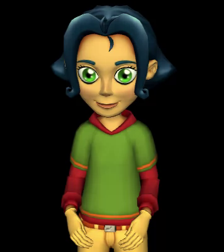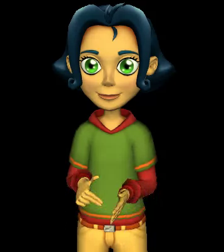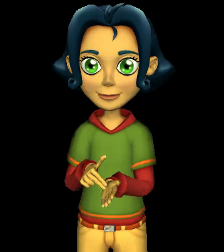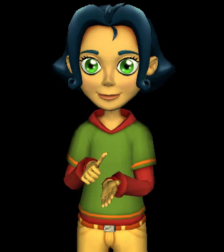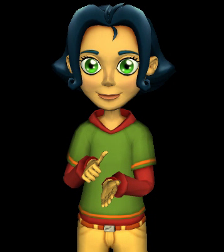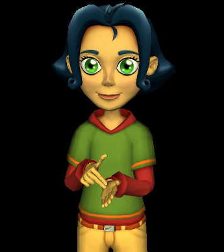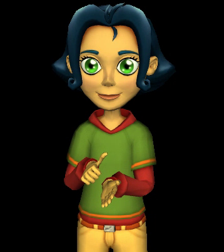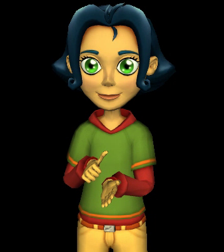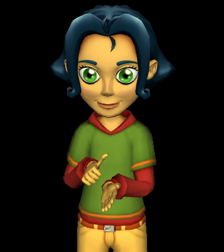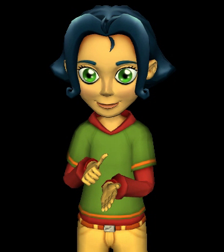سمنة